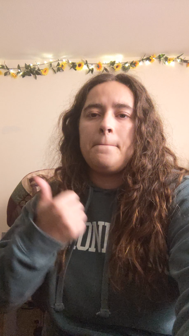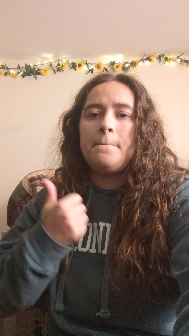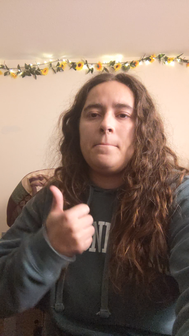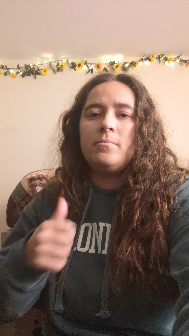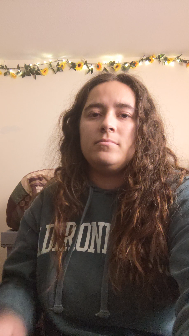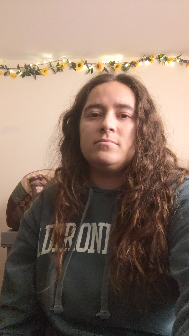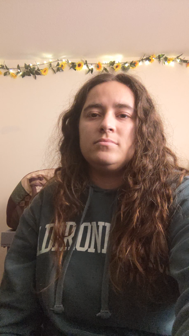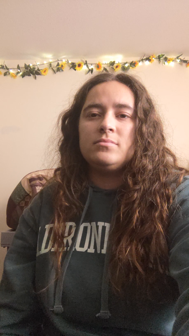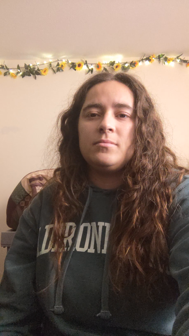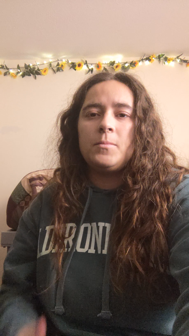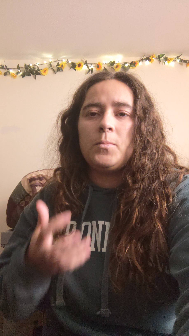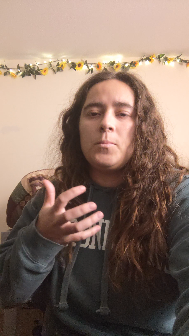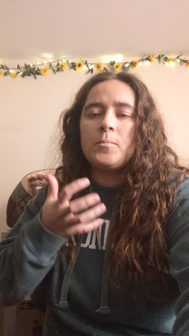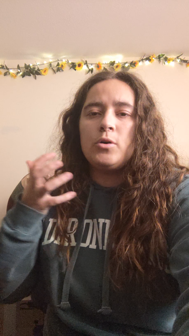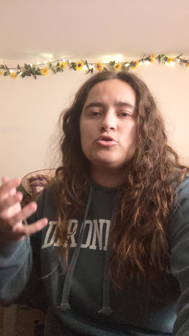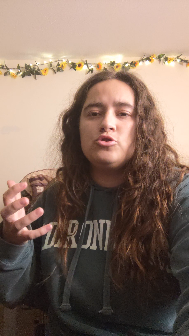much